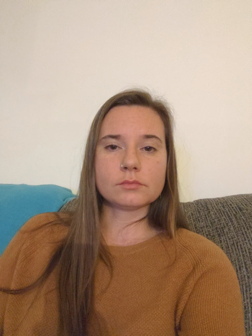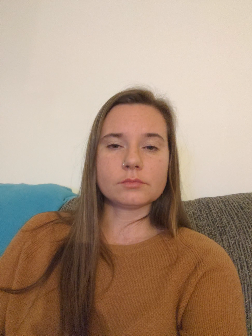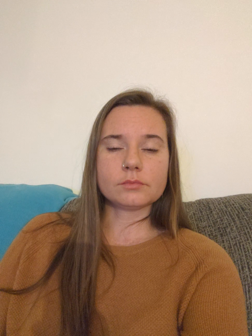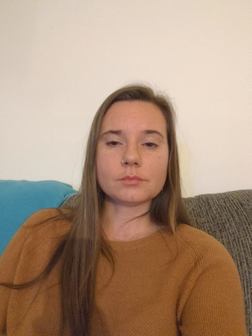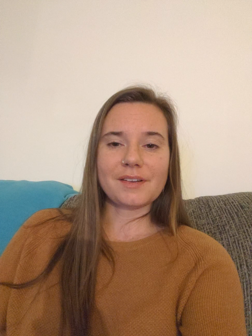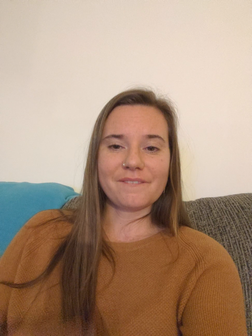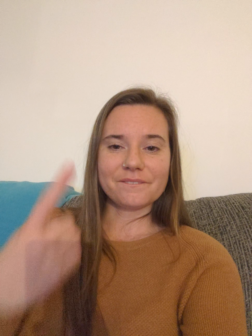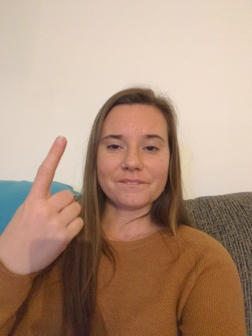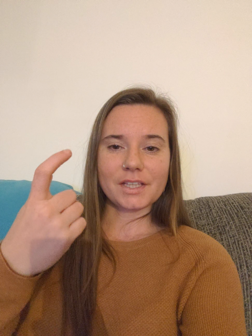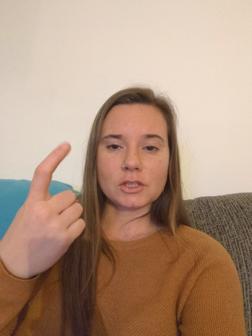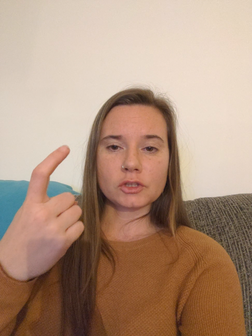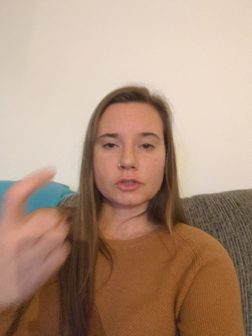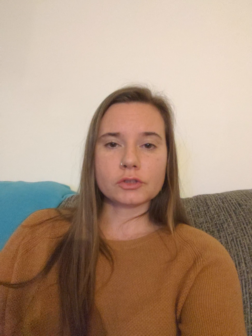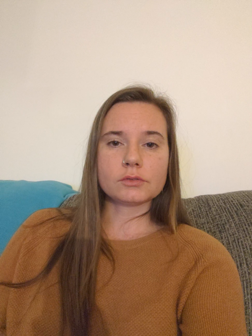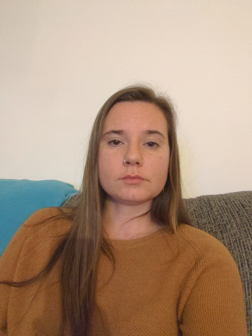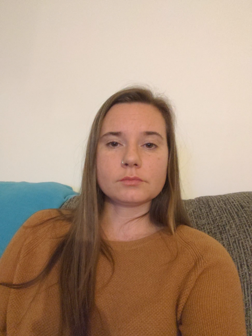finger